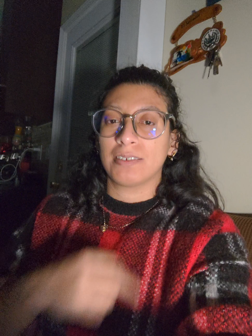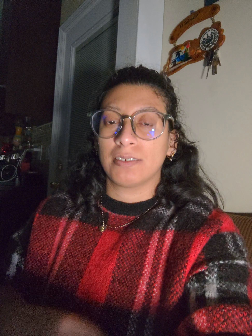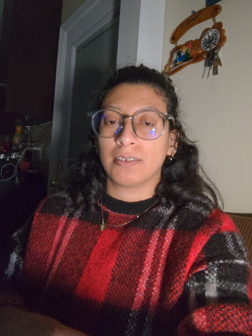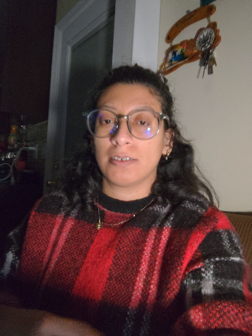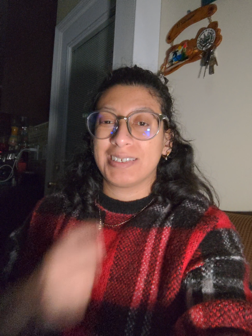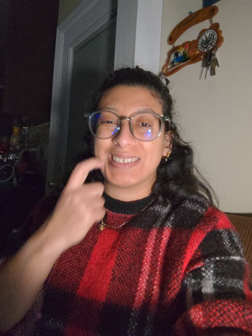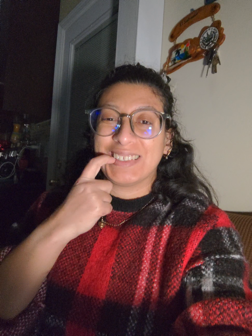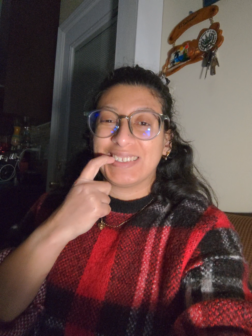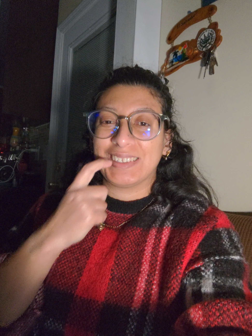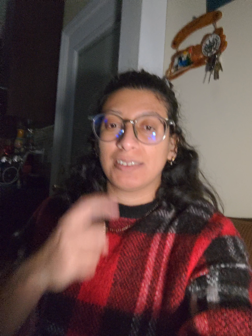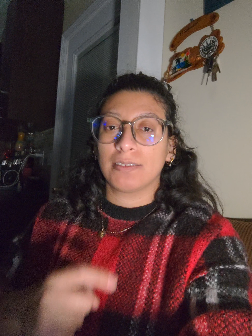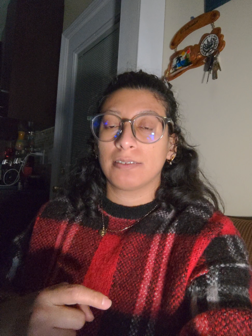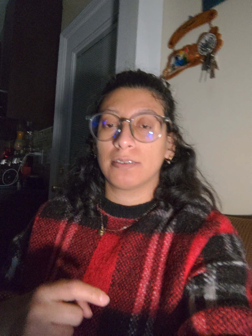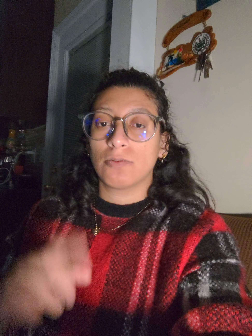tooth